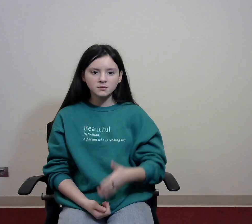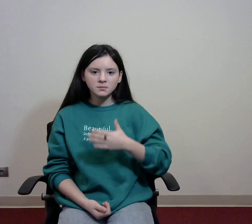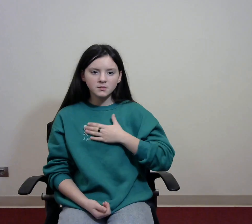mən